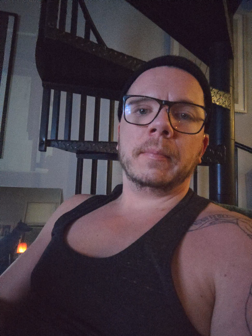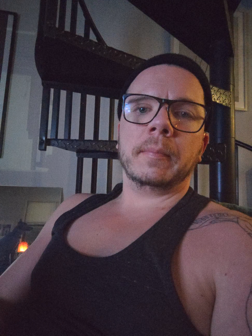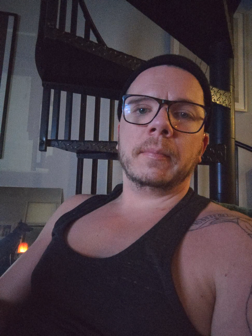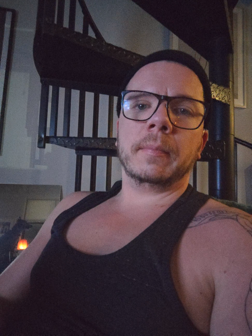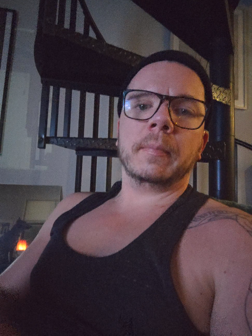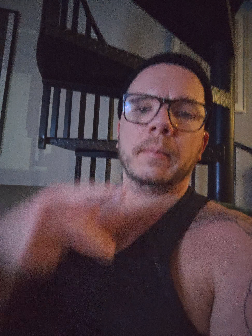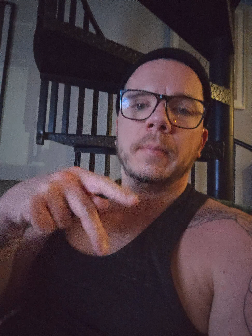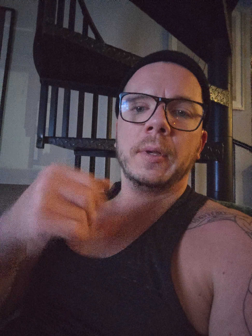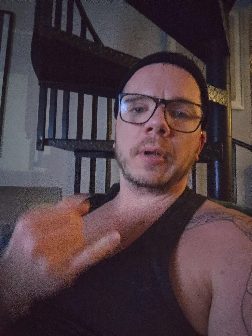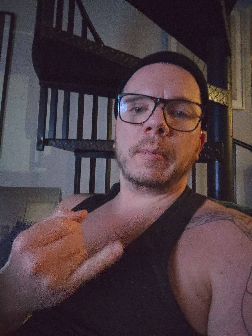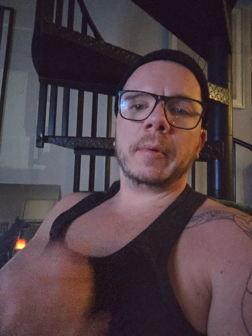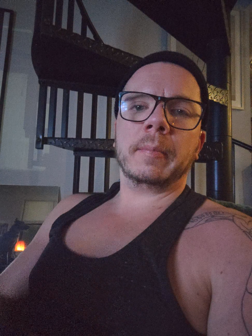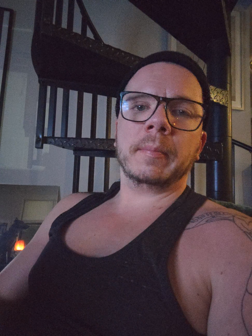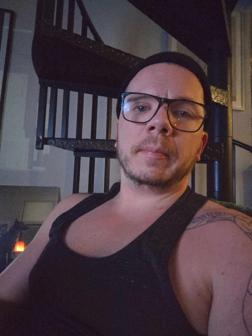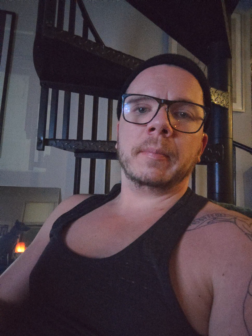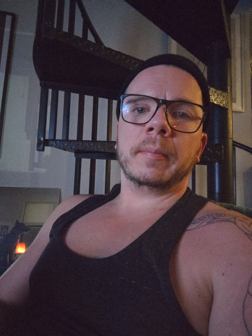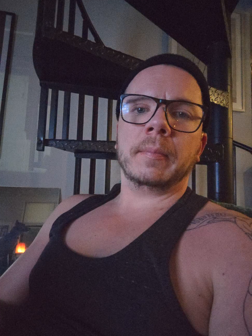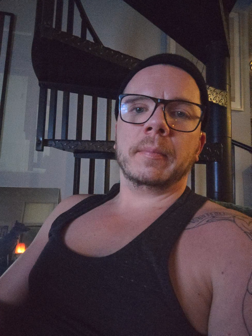pajamas